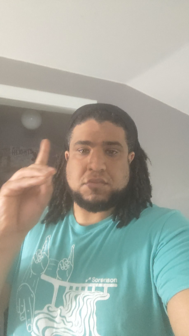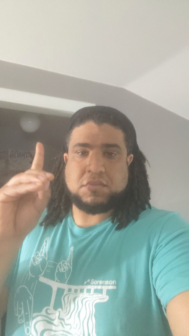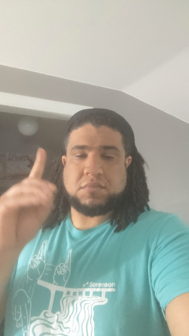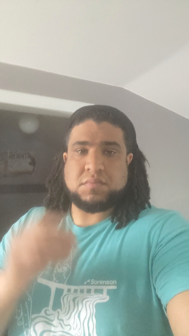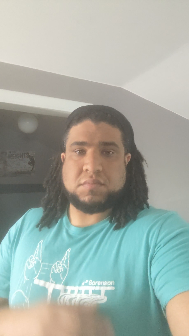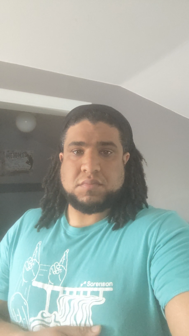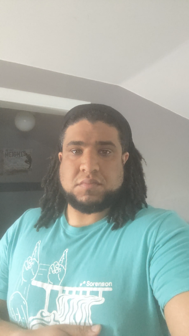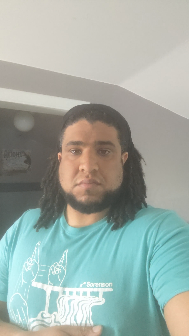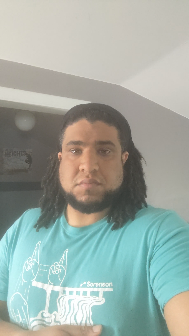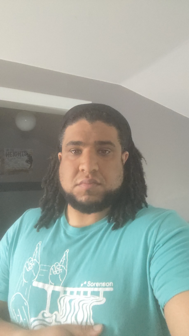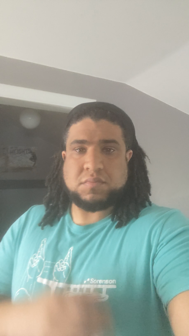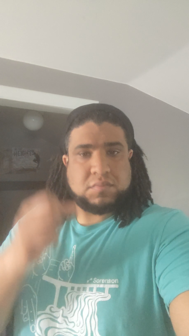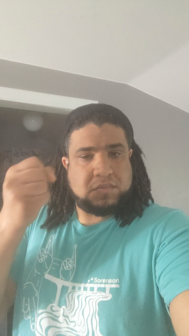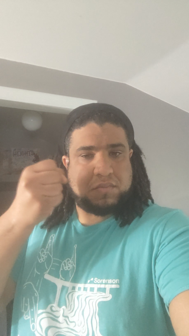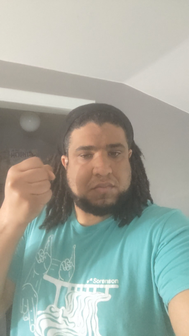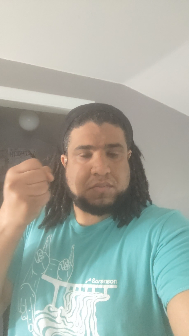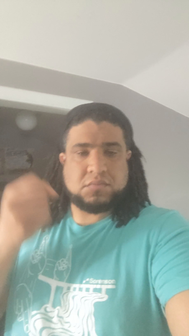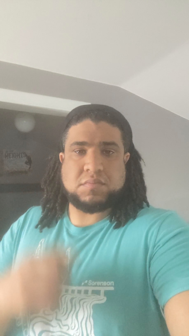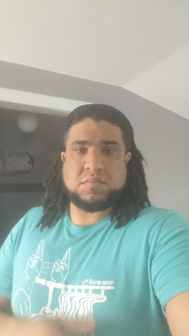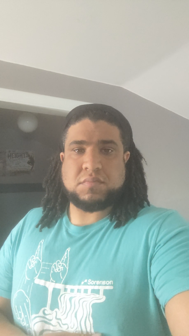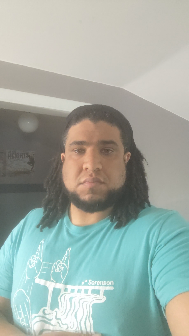hold